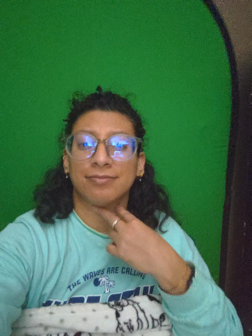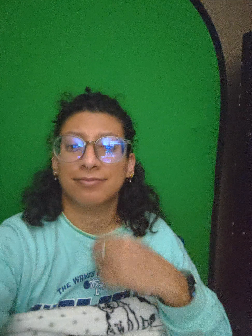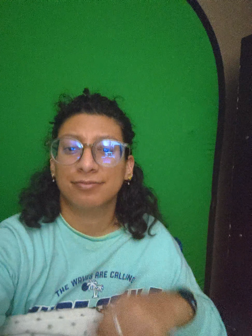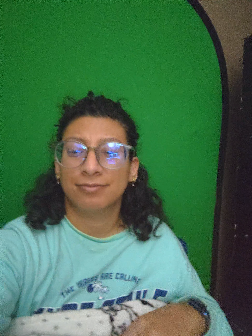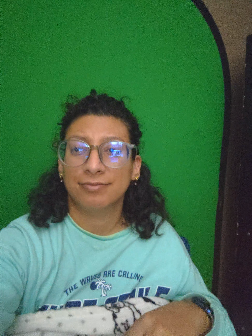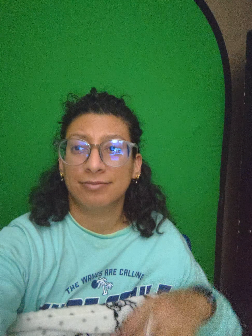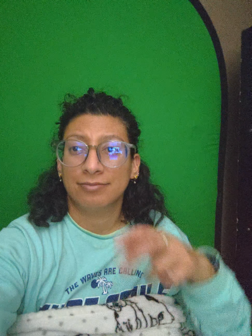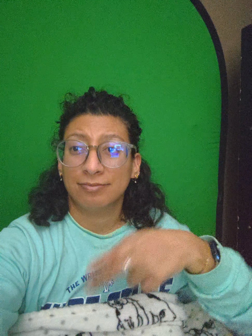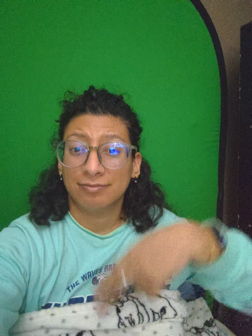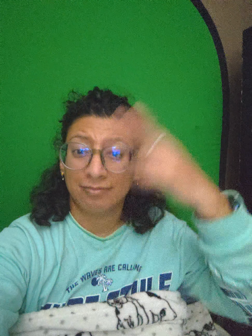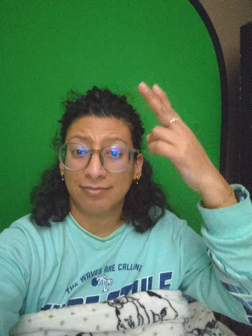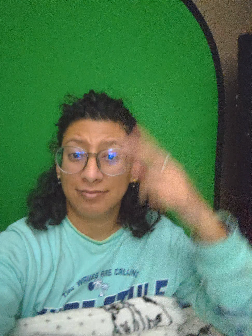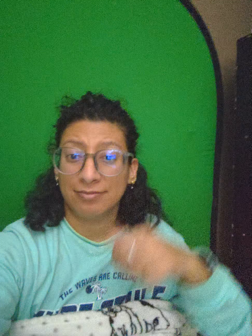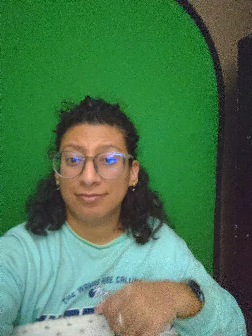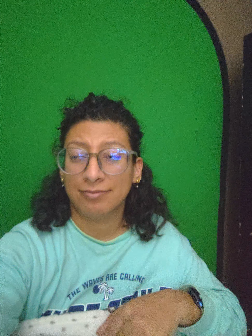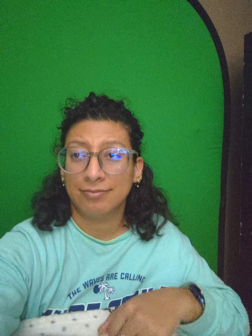high